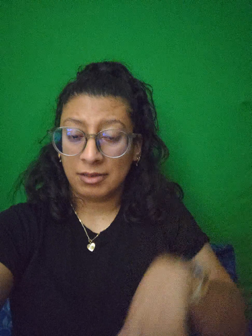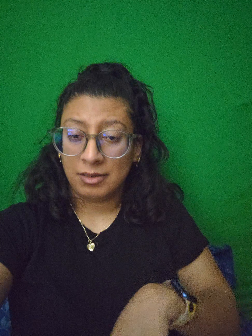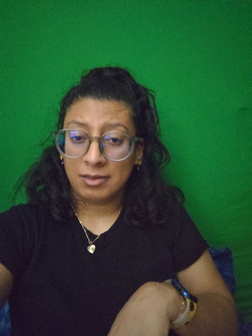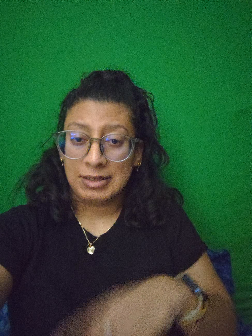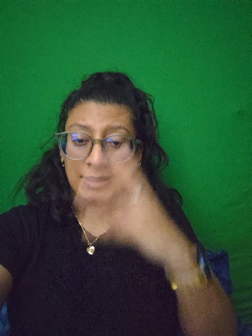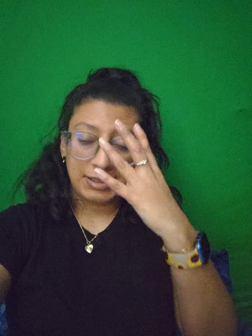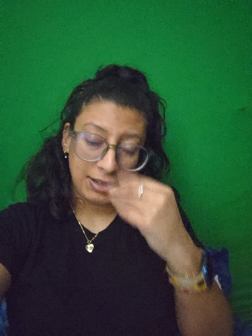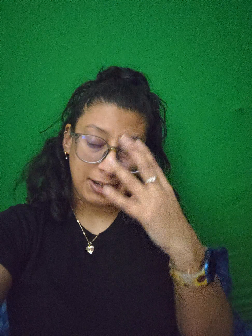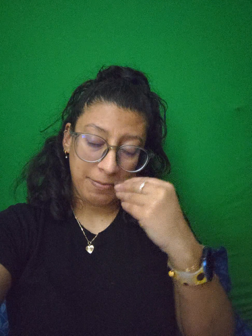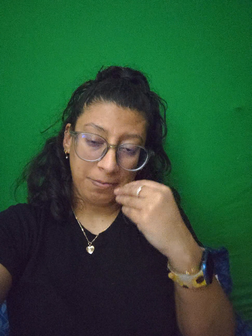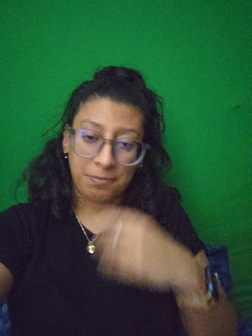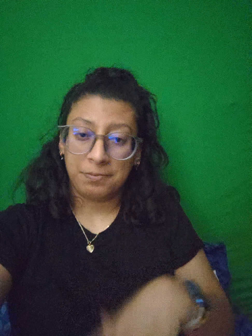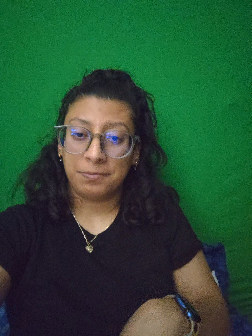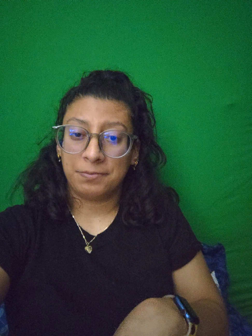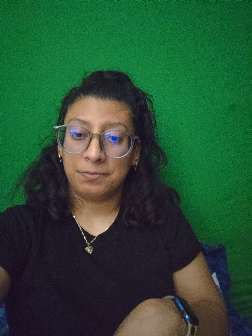sleepy